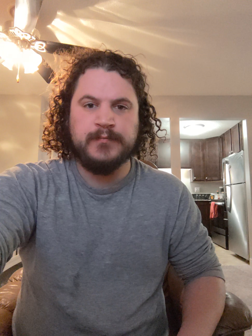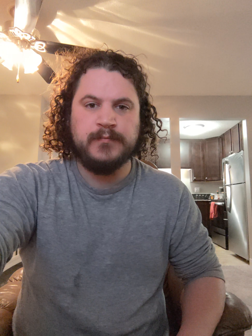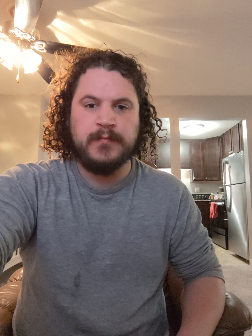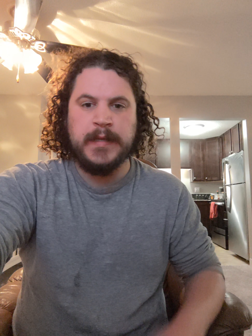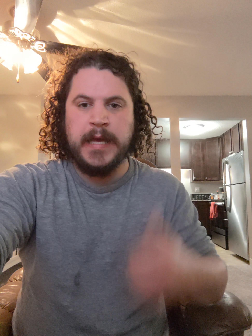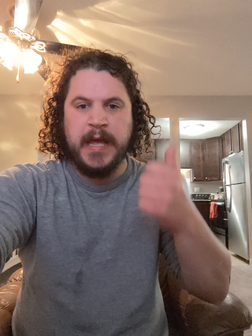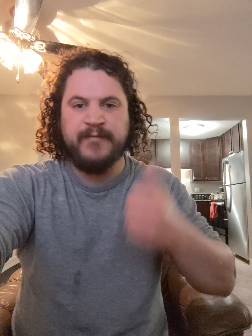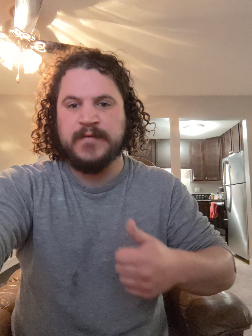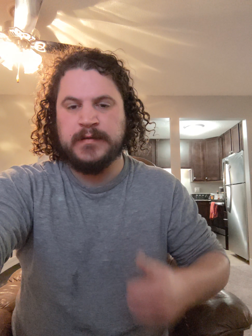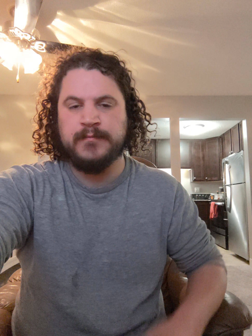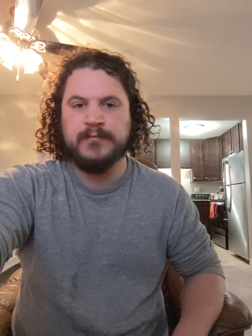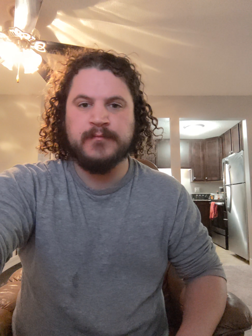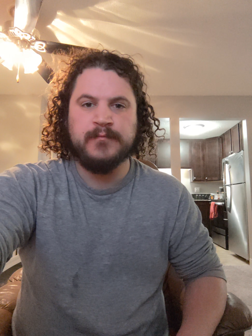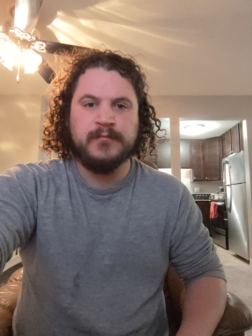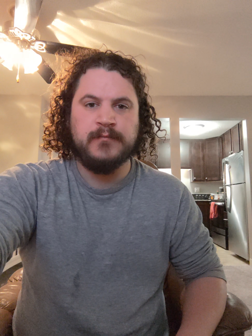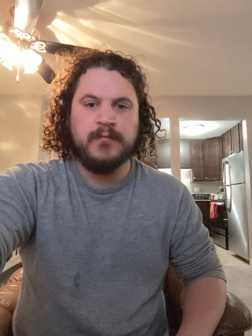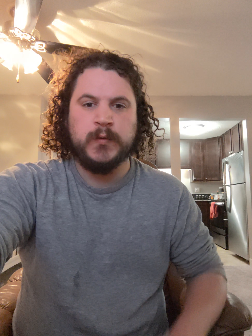every